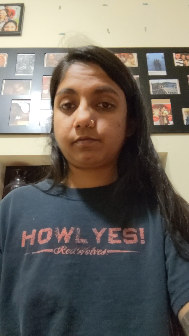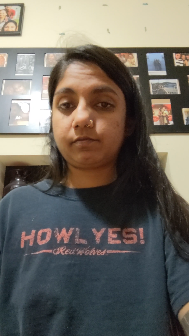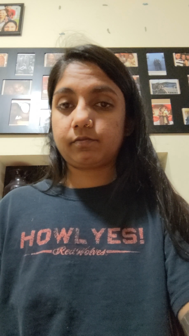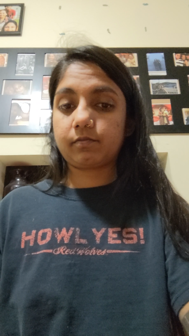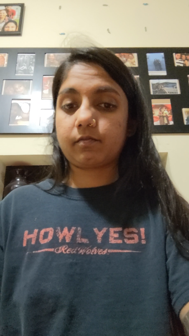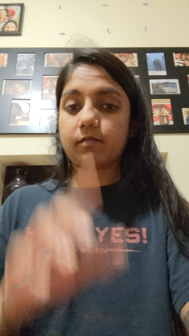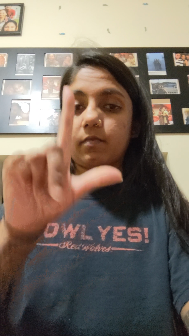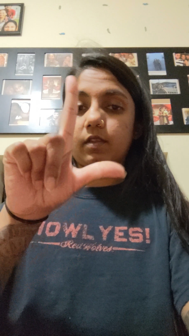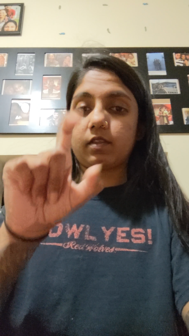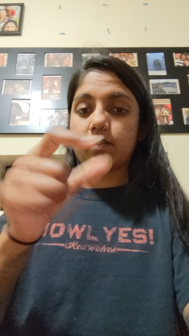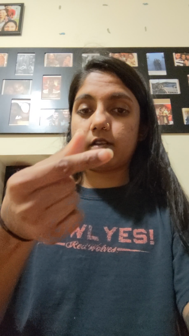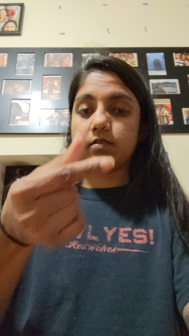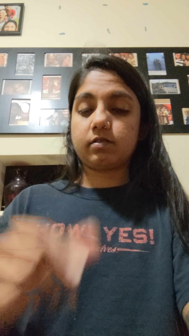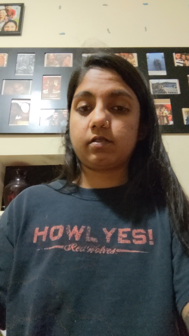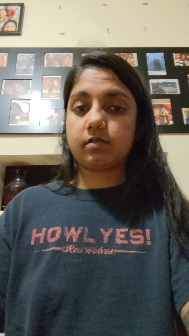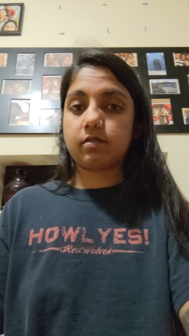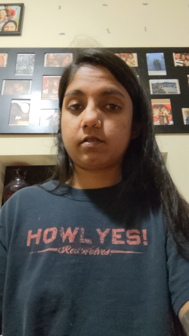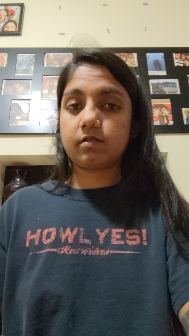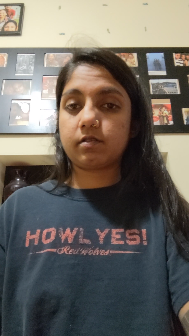leg